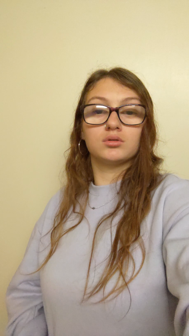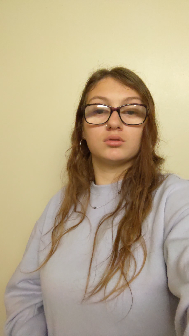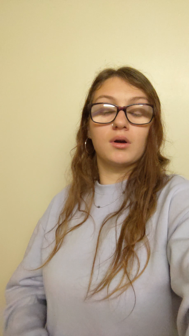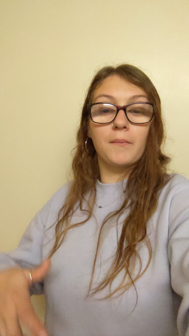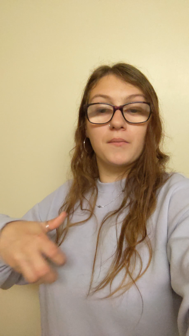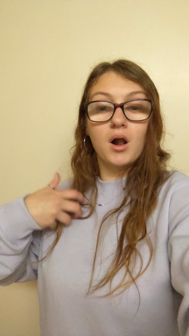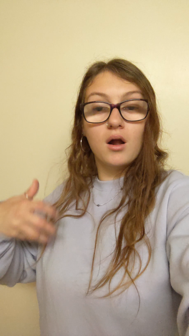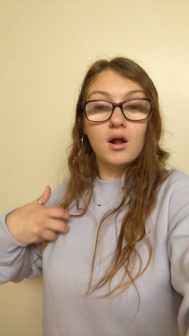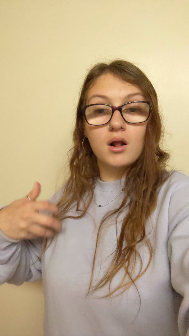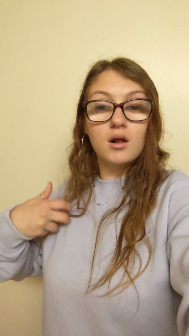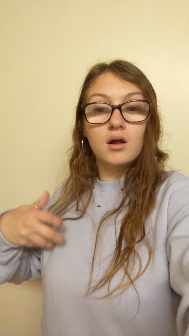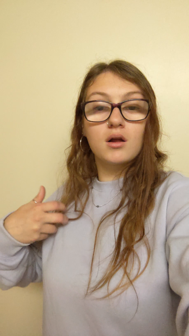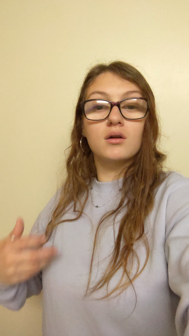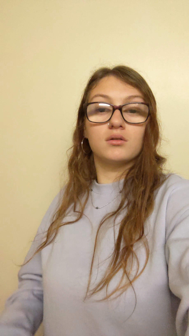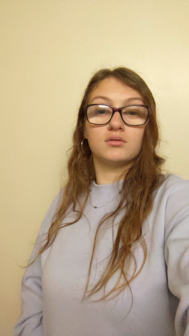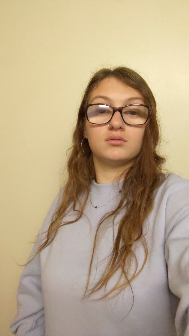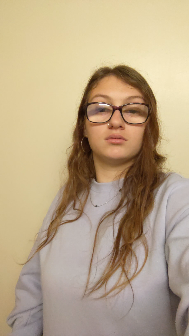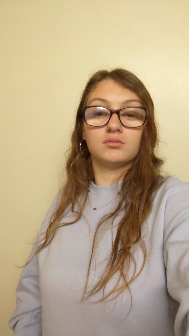monkey